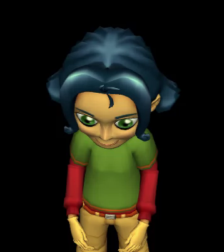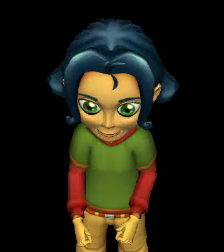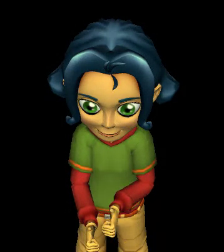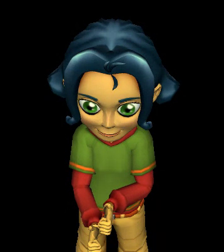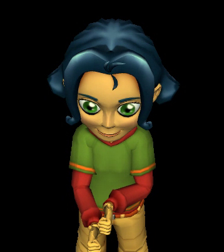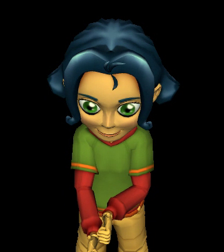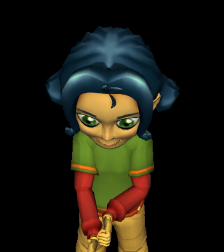يتابع